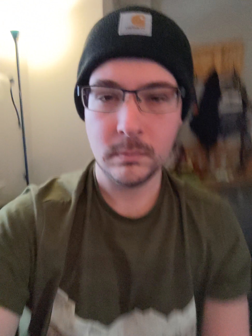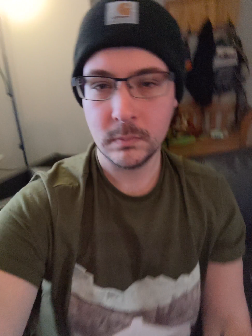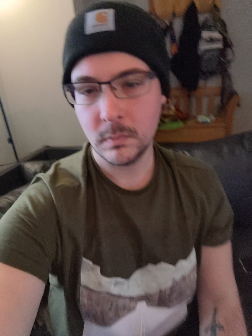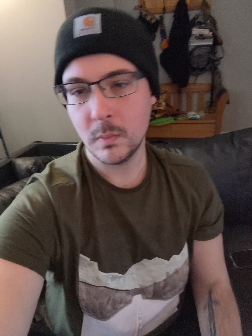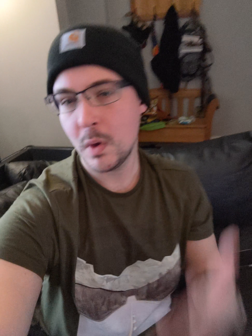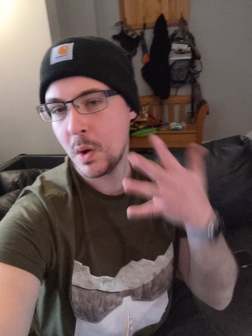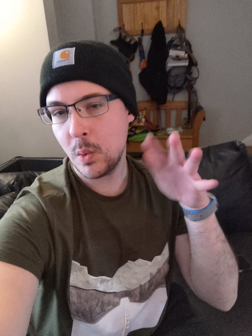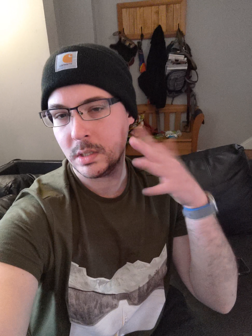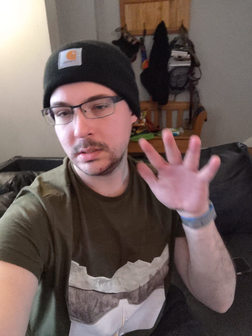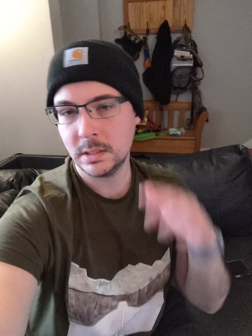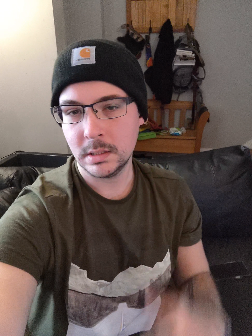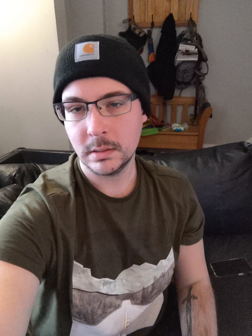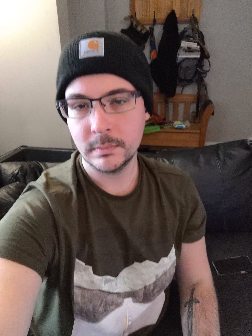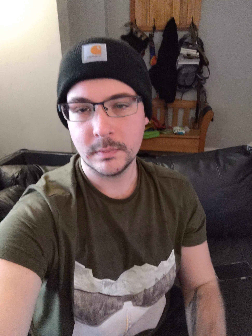noisy